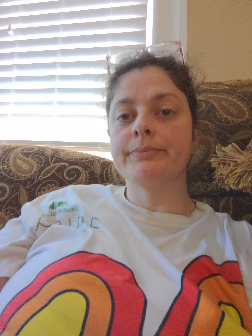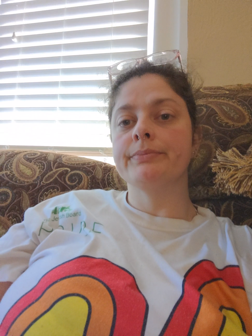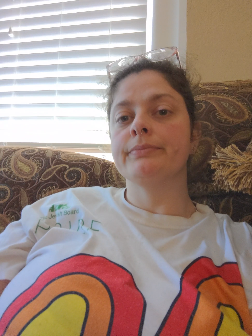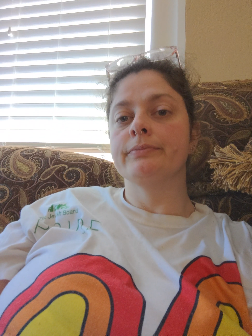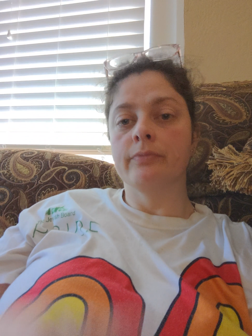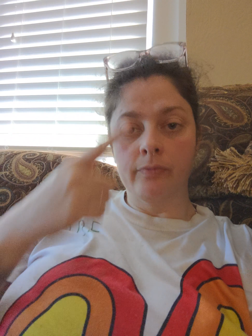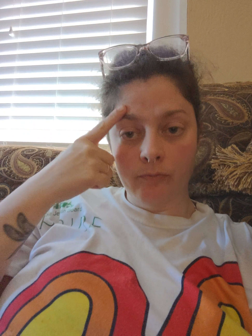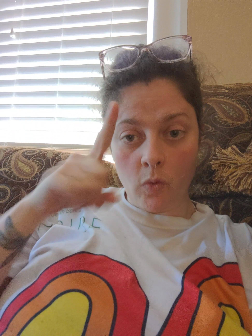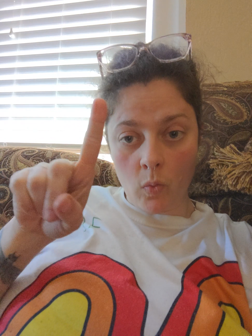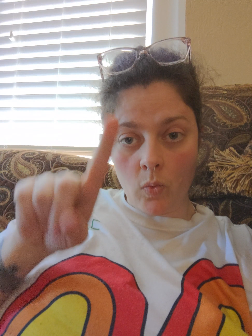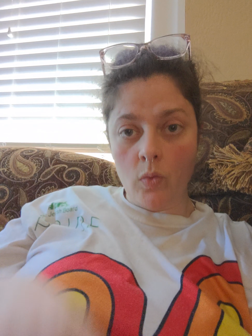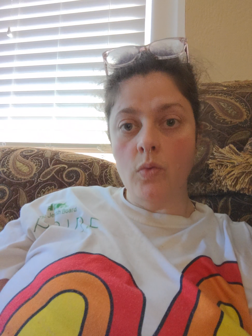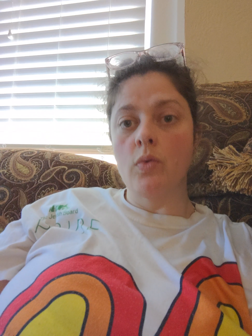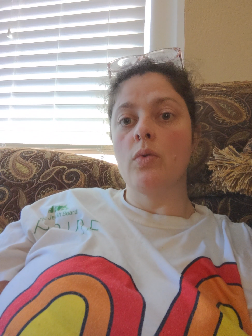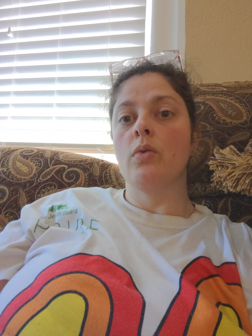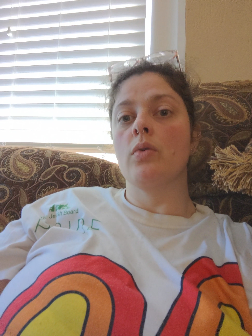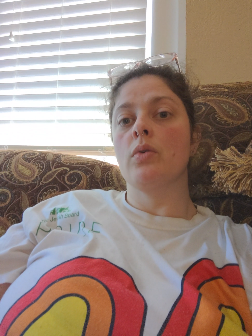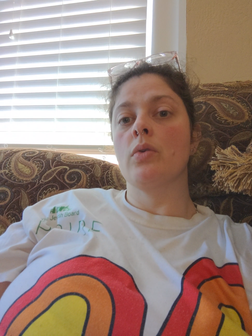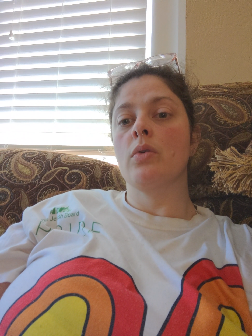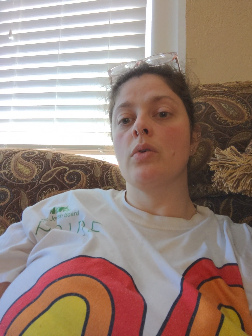for